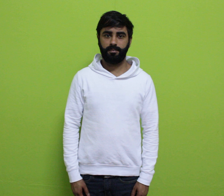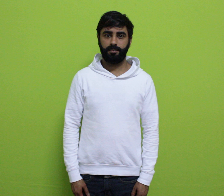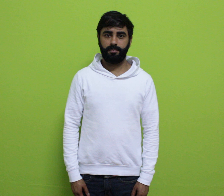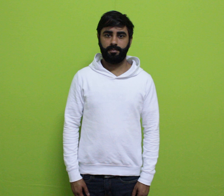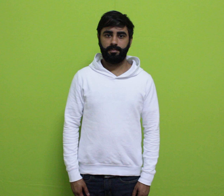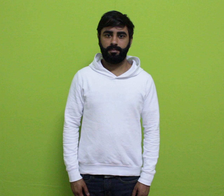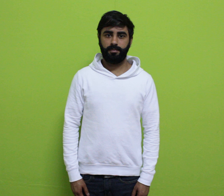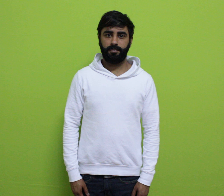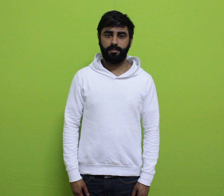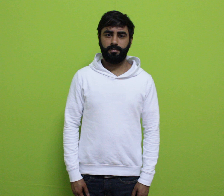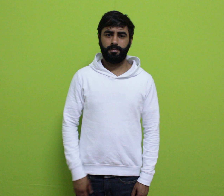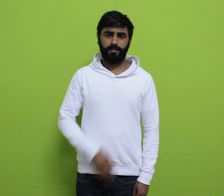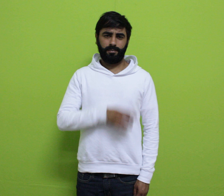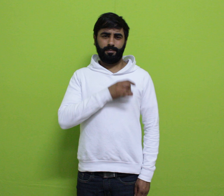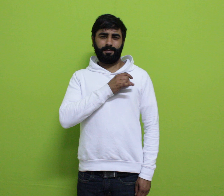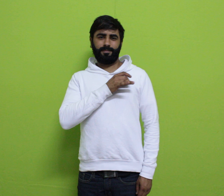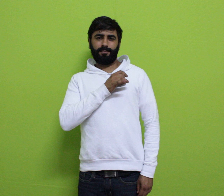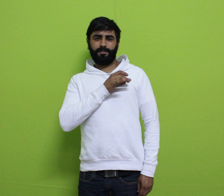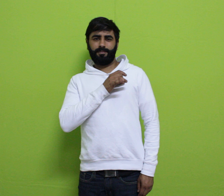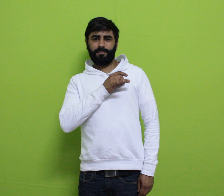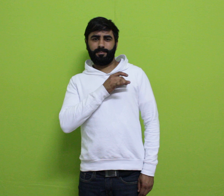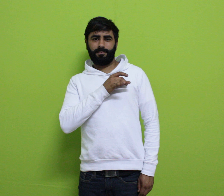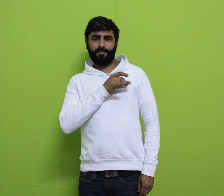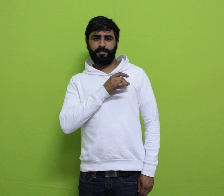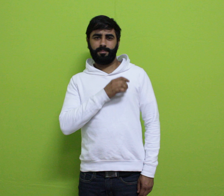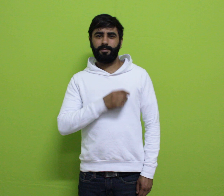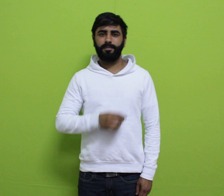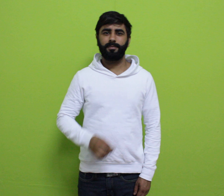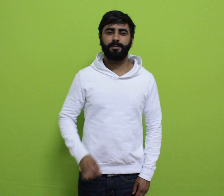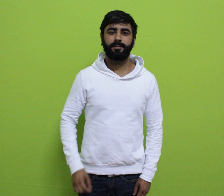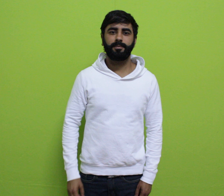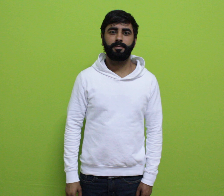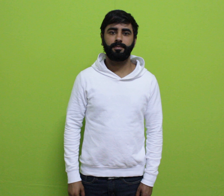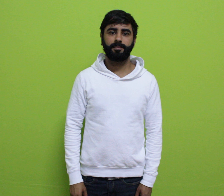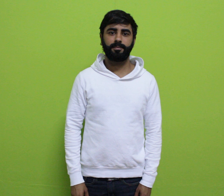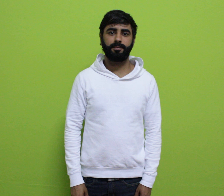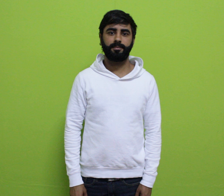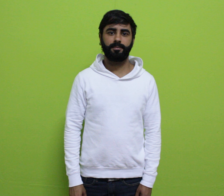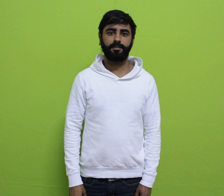medo